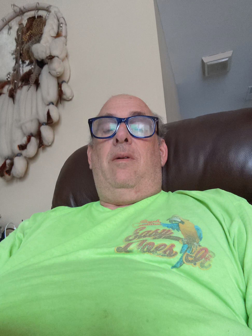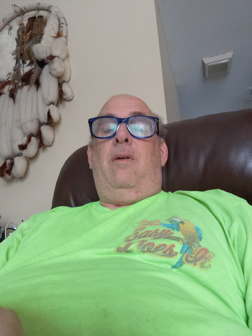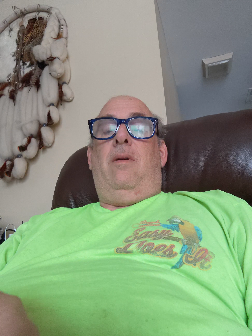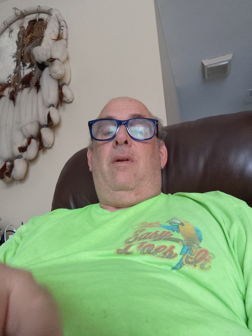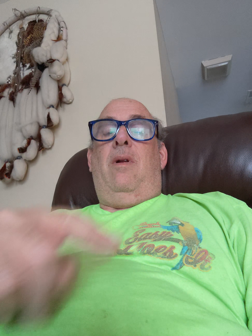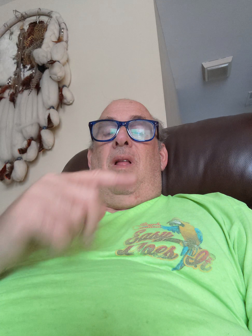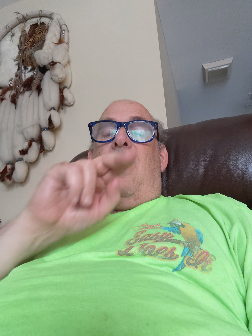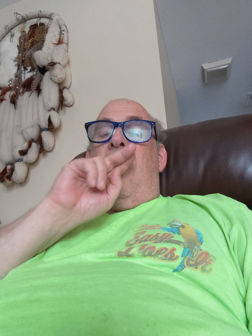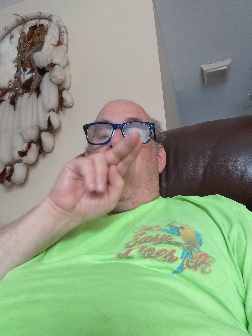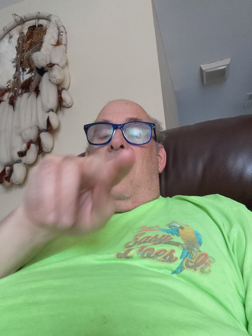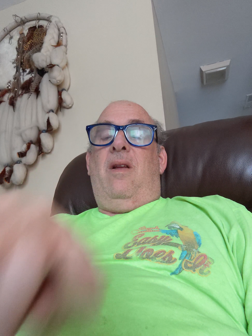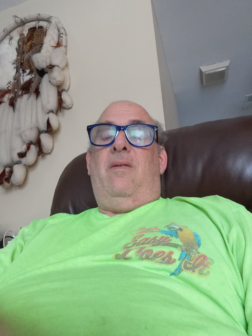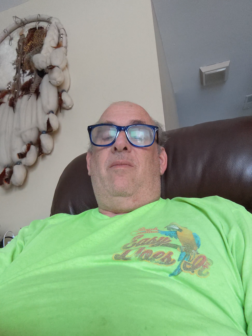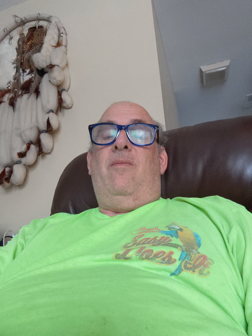tongue